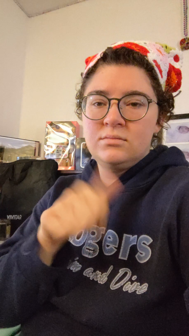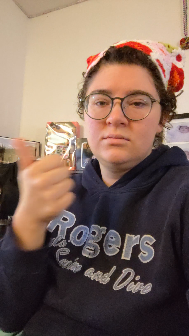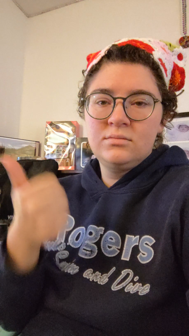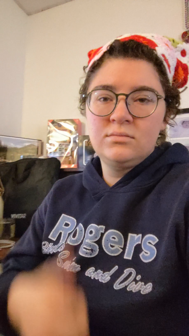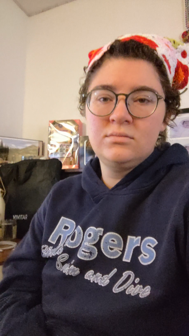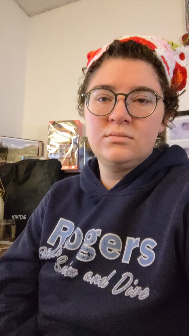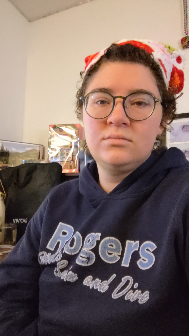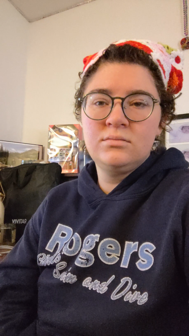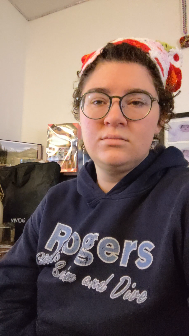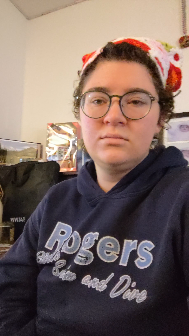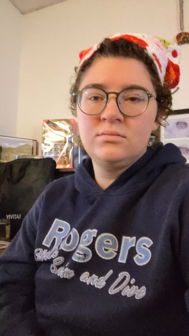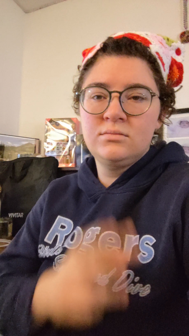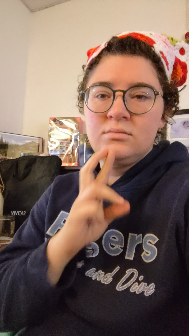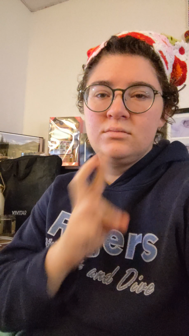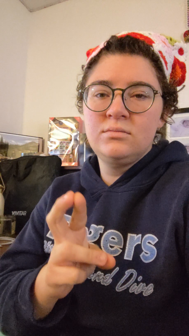are